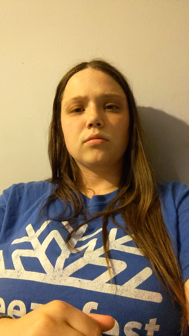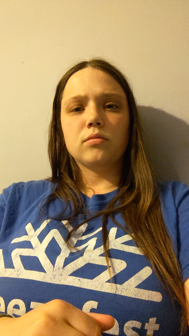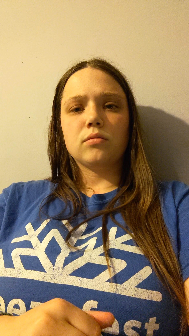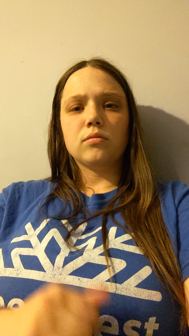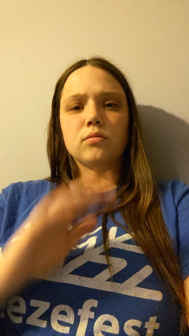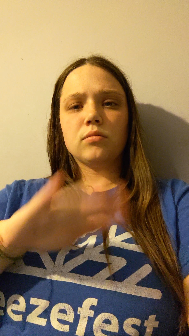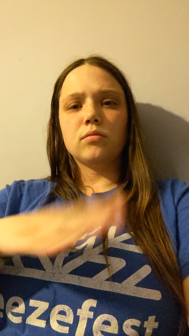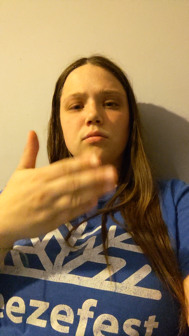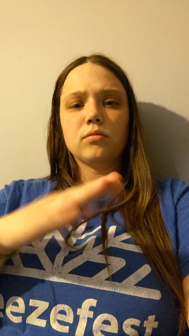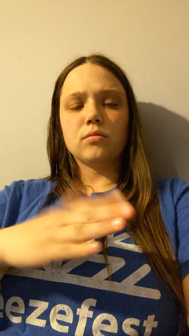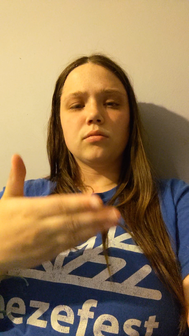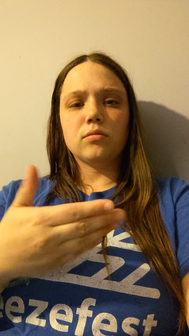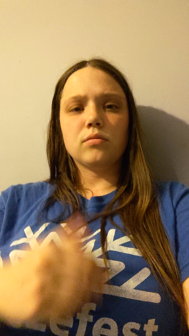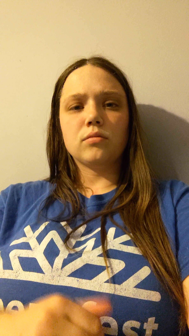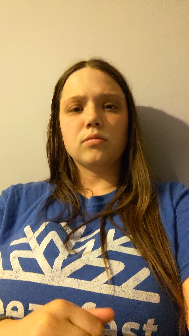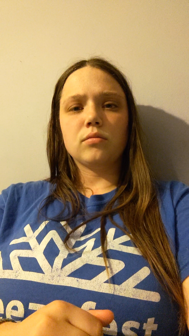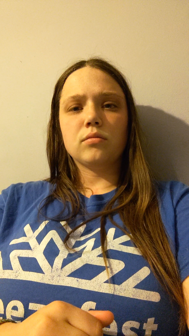kitchen